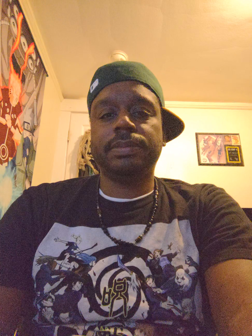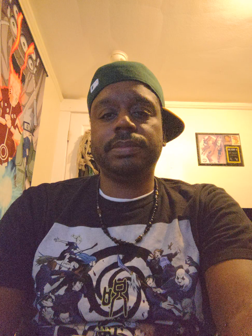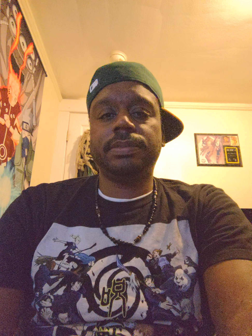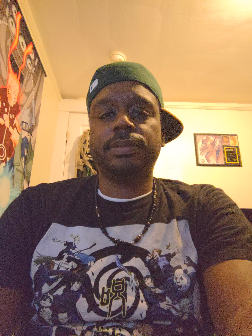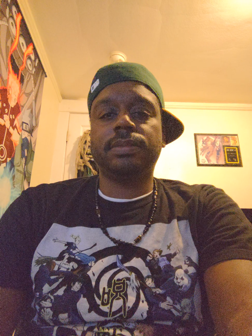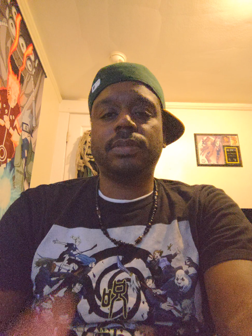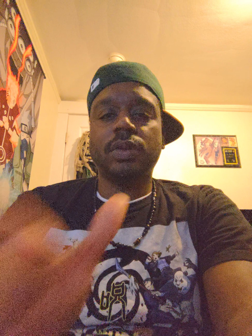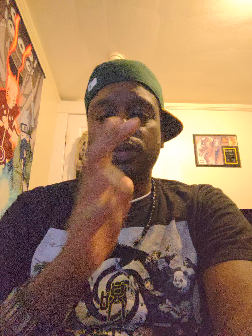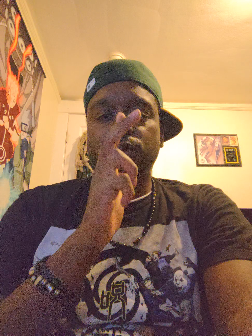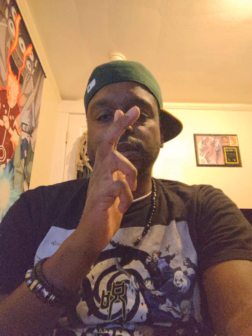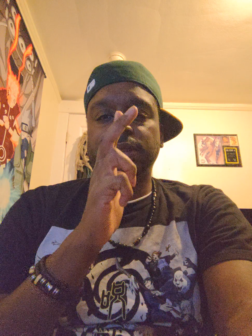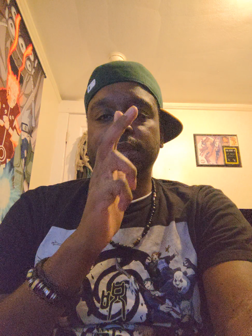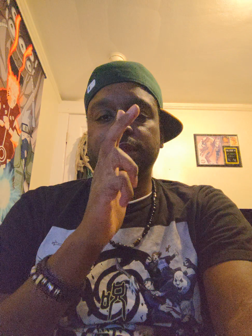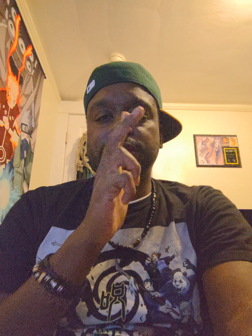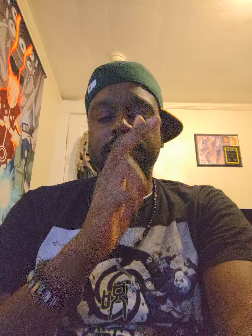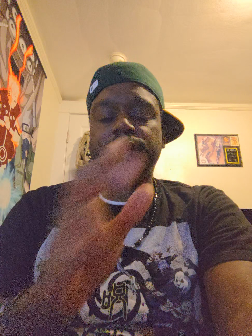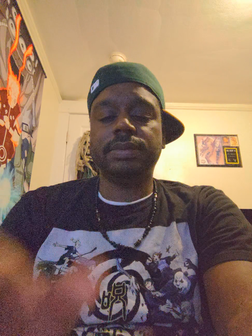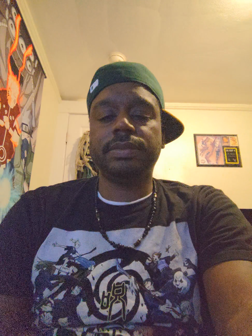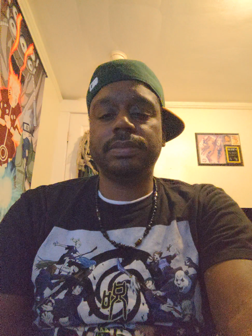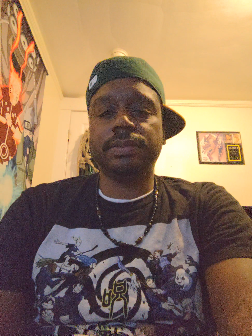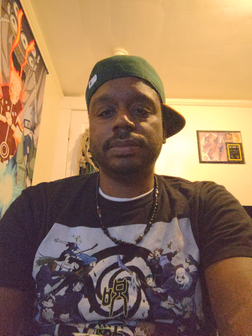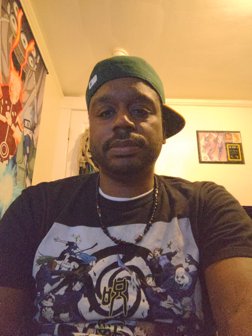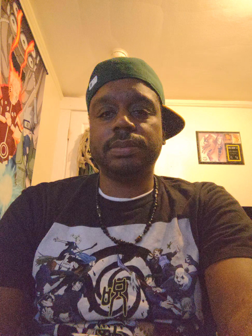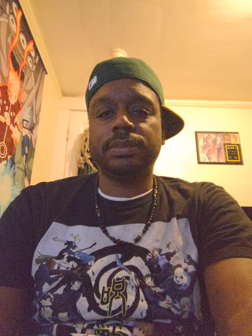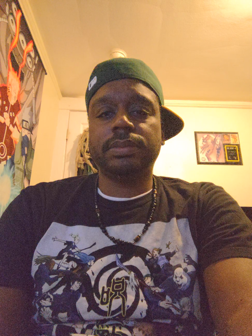hen